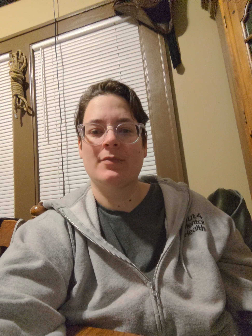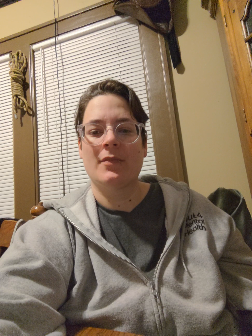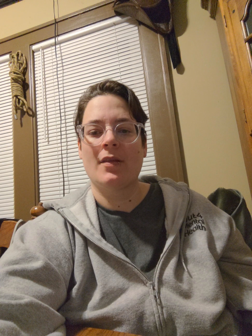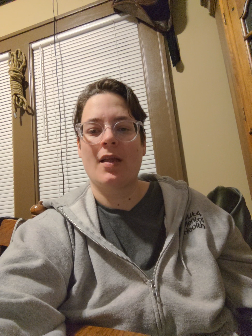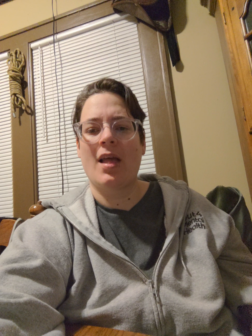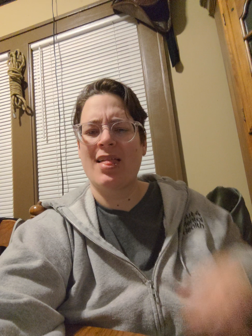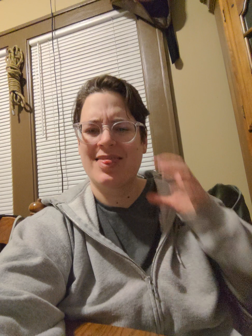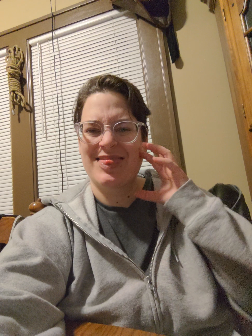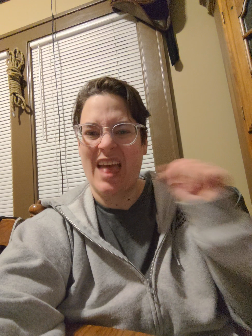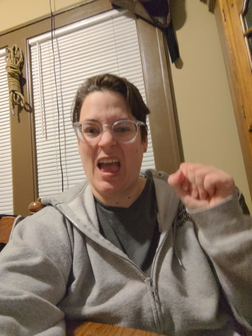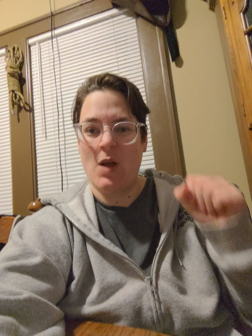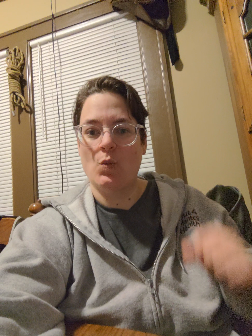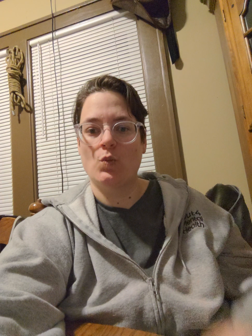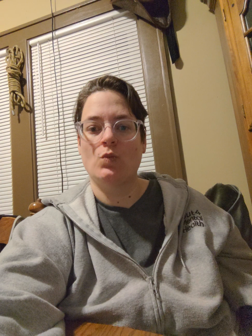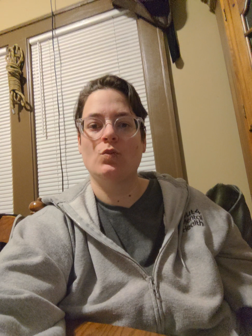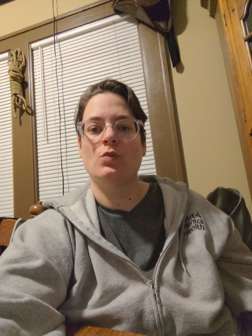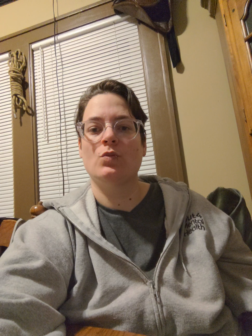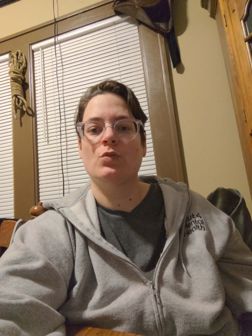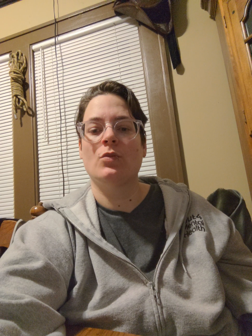loud